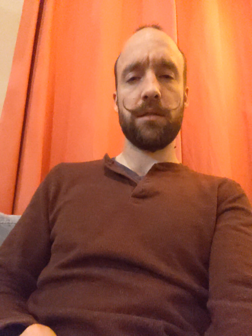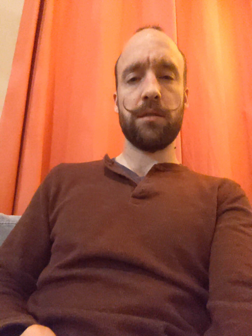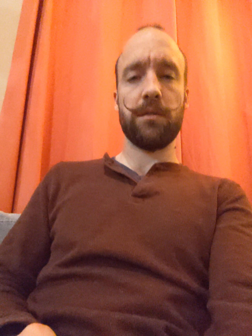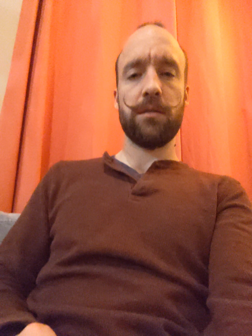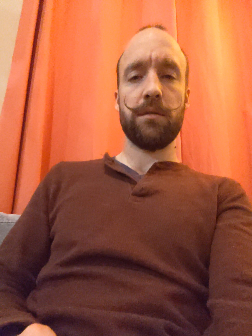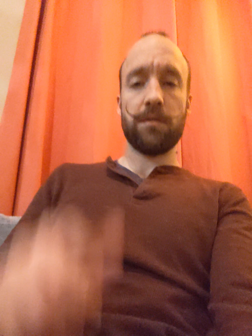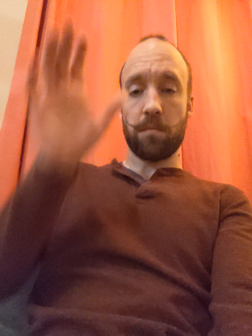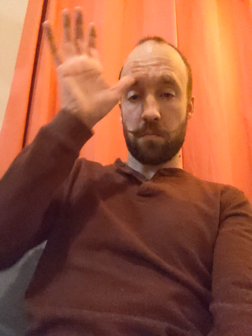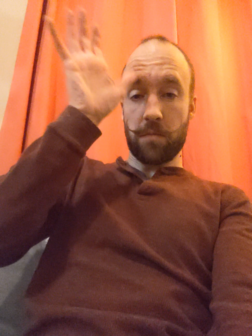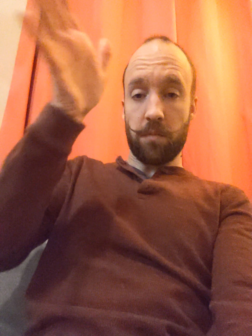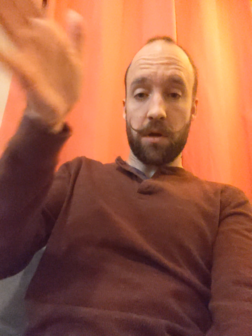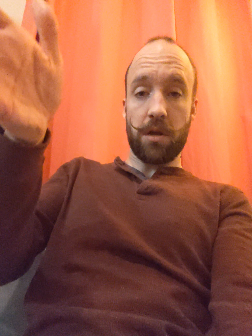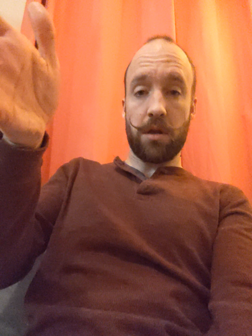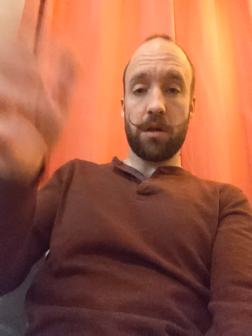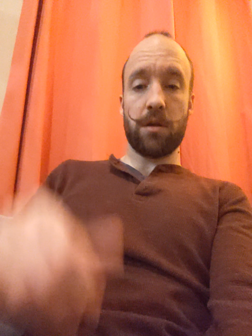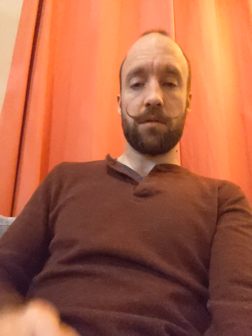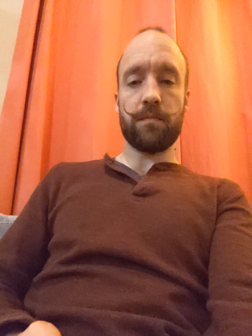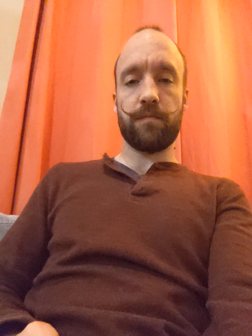grandpa